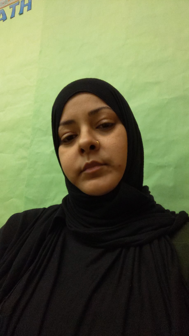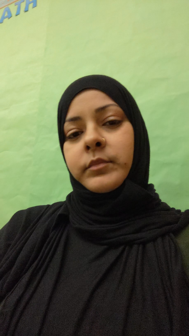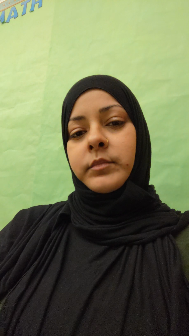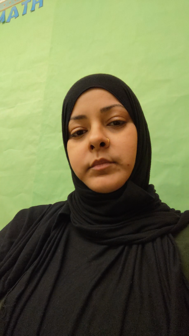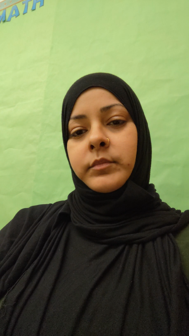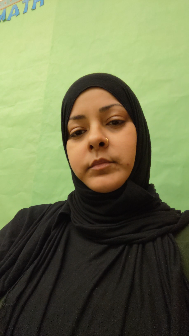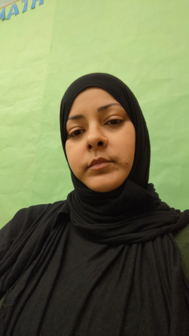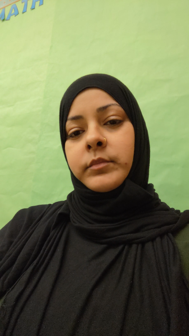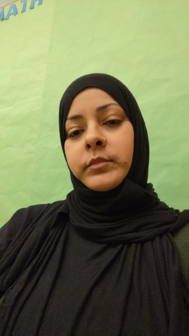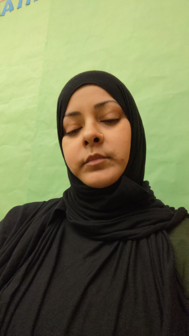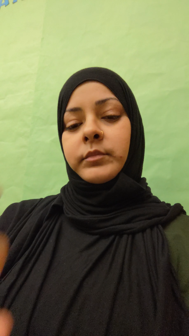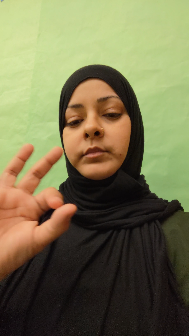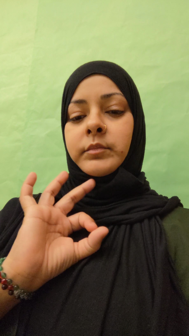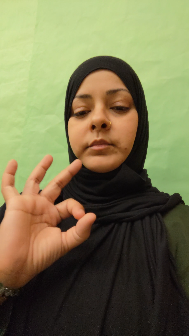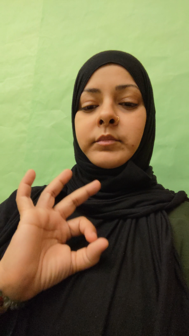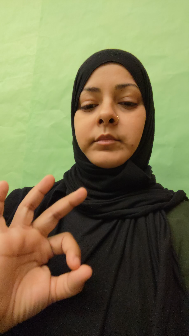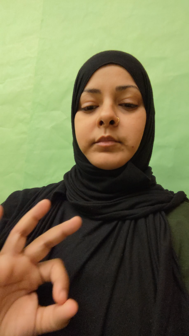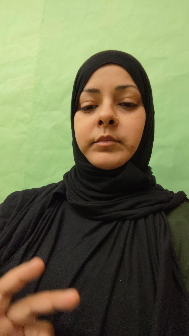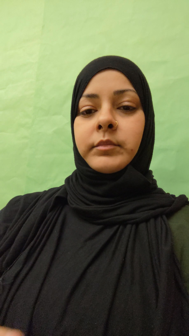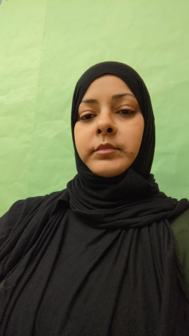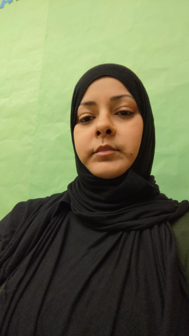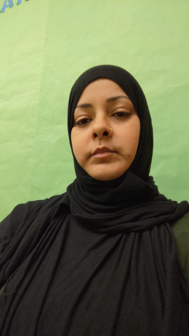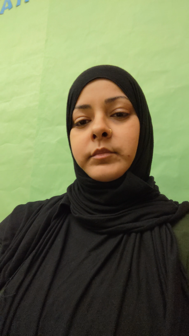button